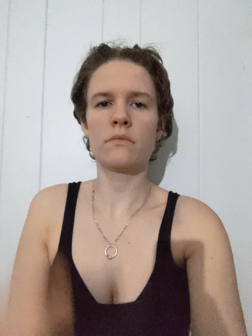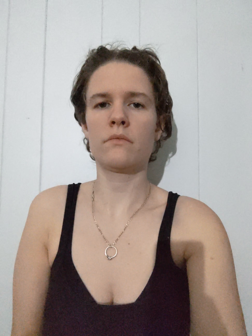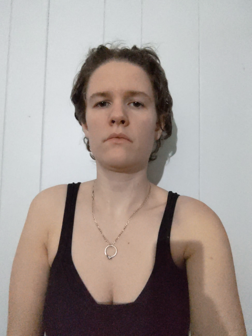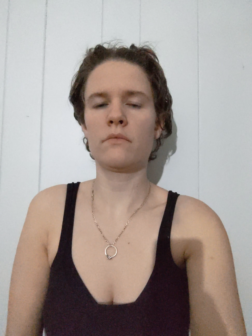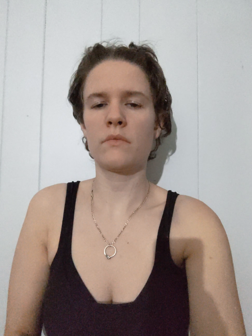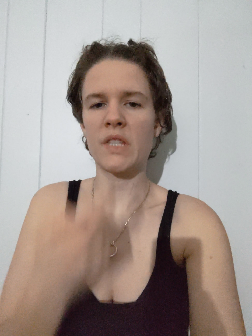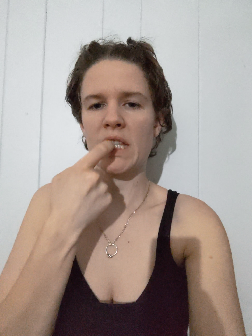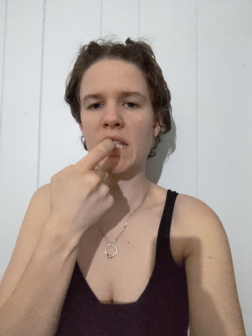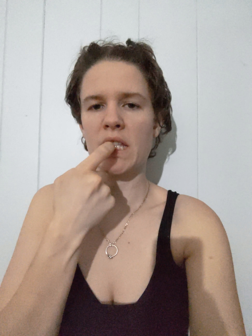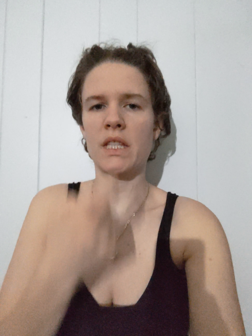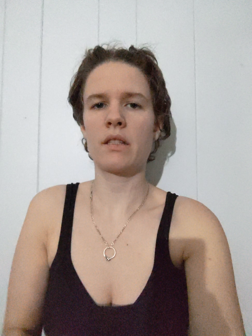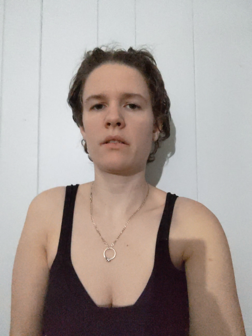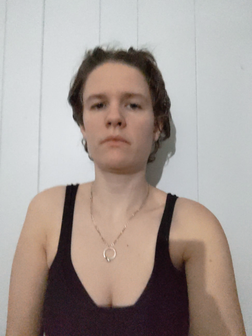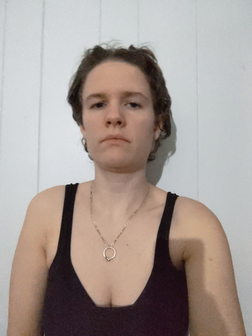tooth